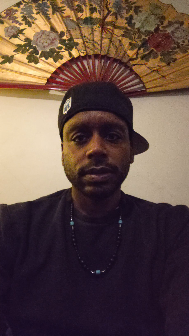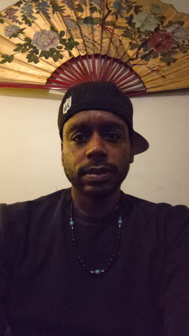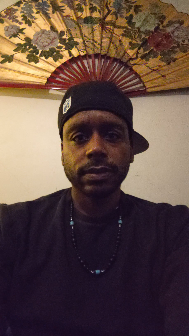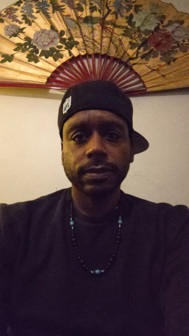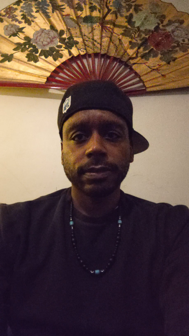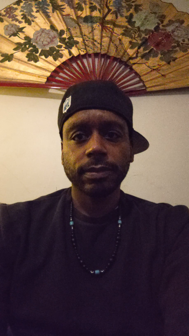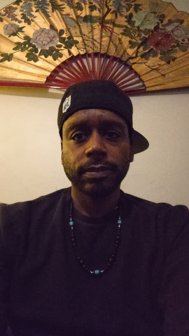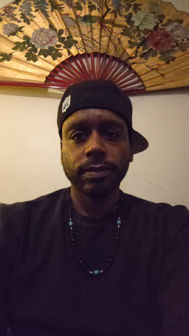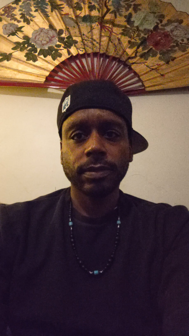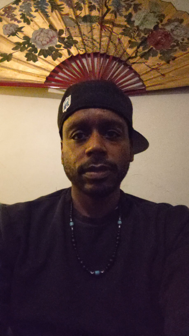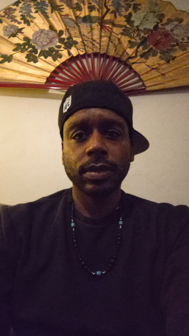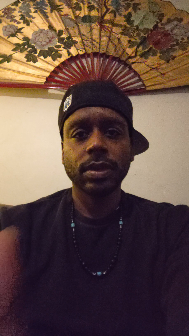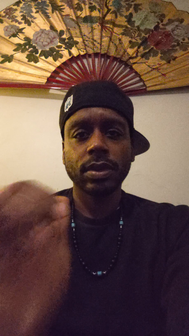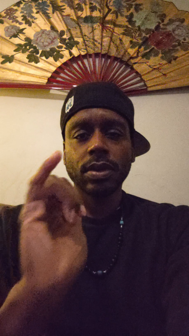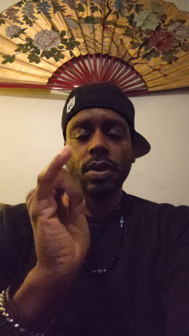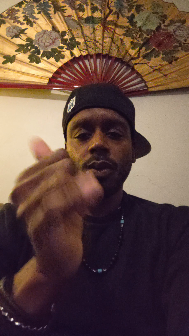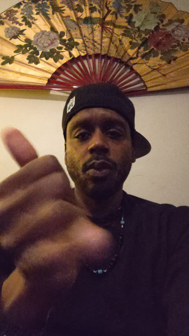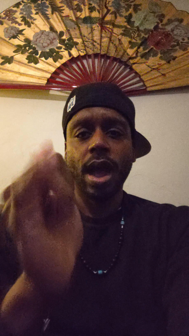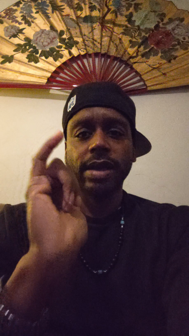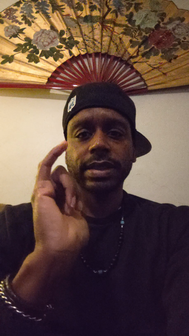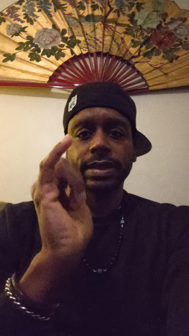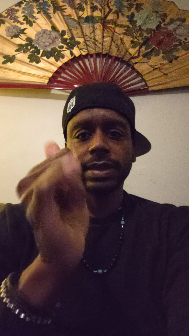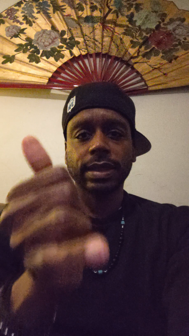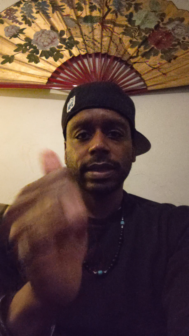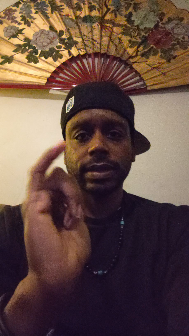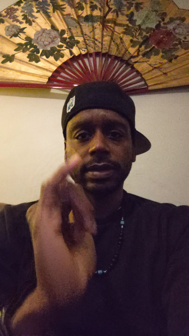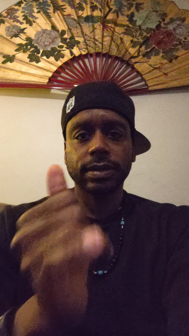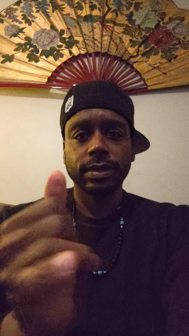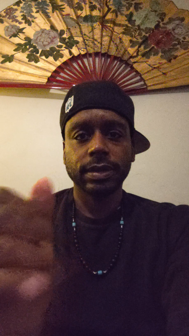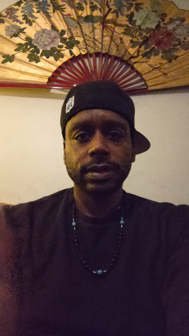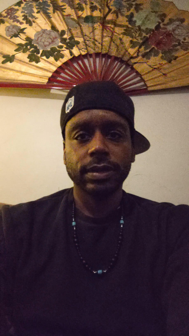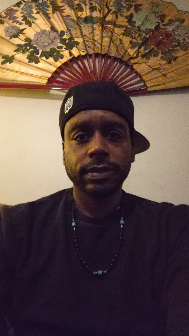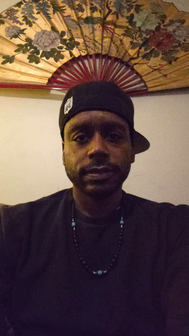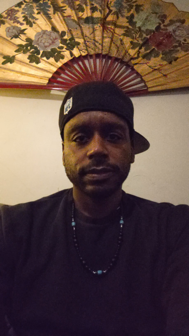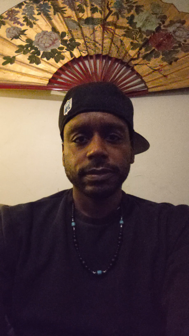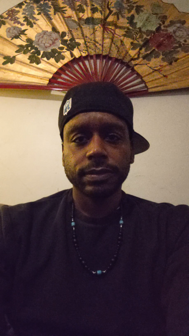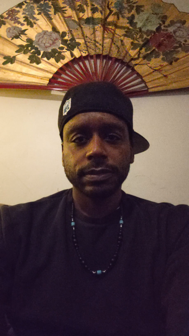rocking chair